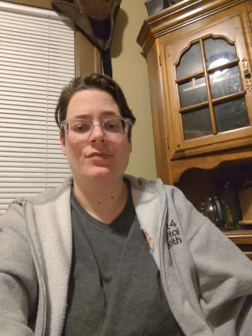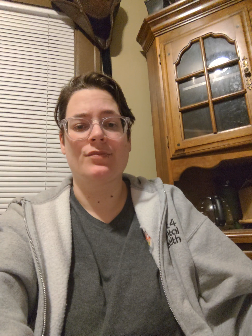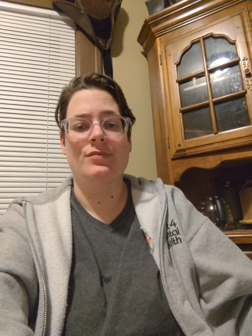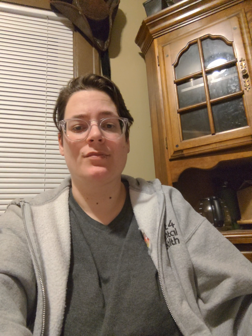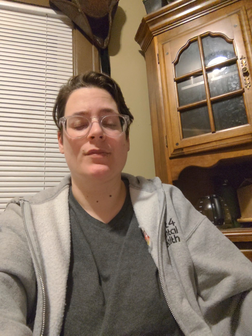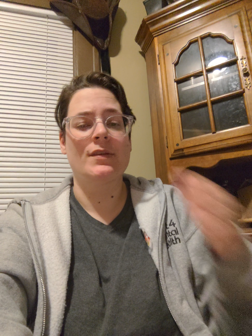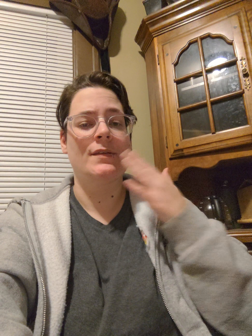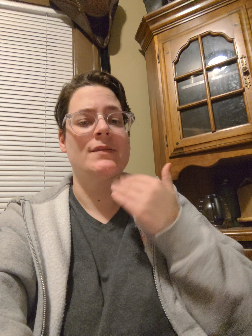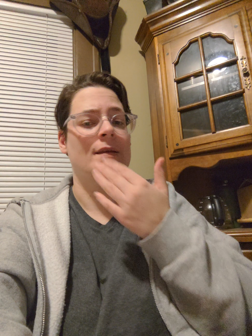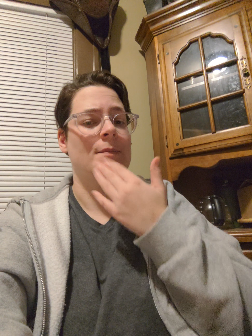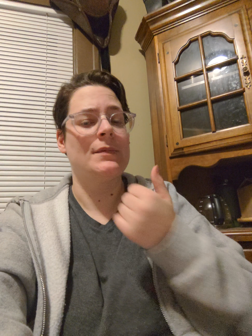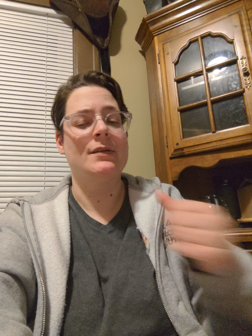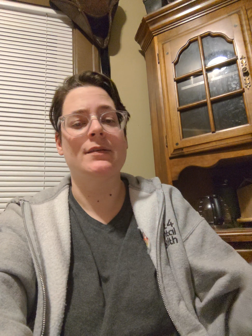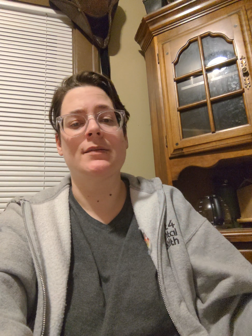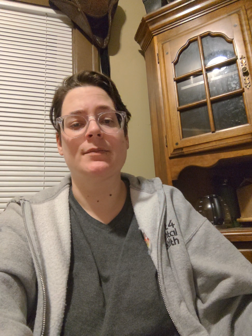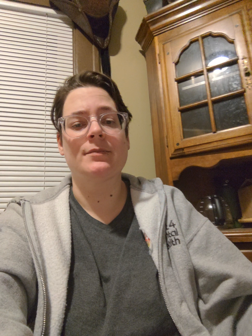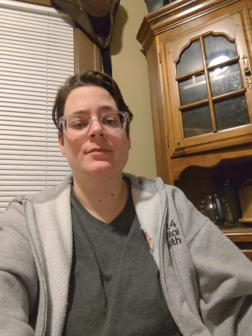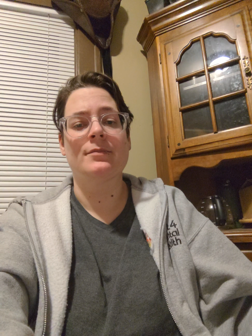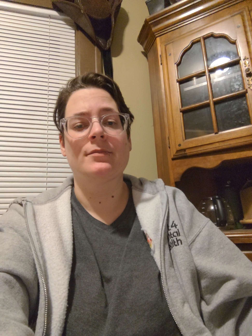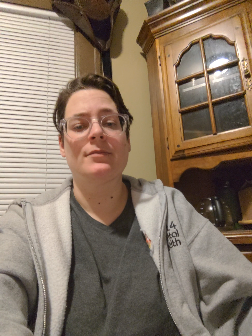napkin